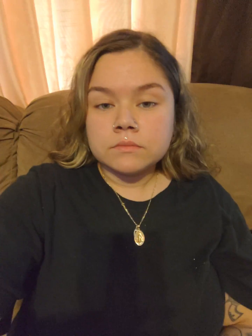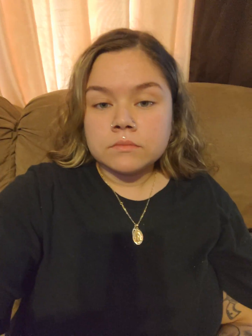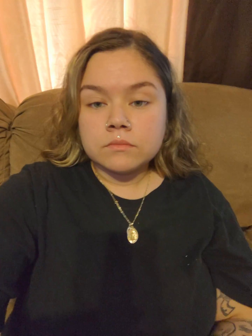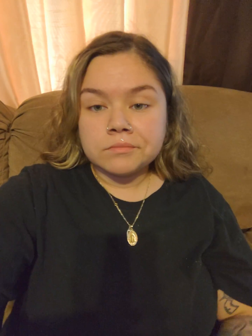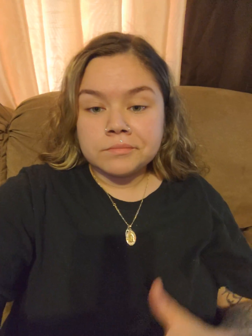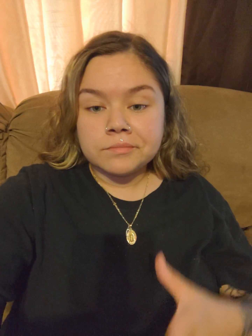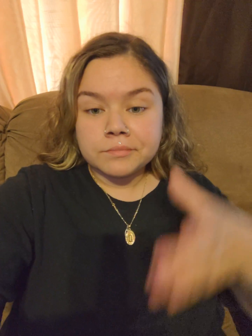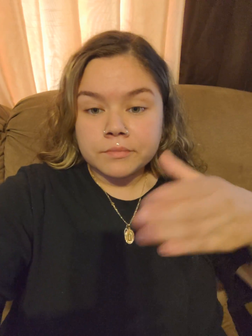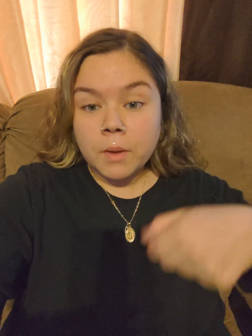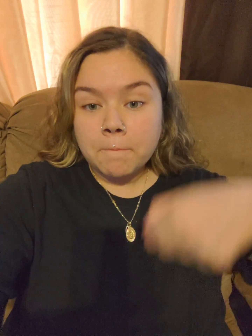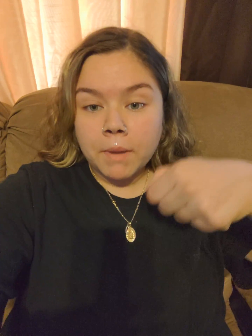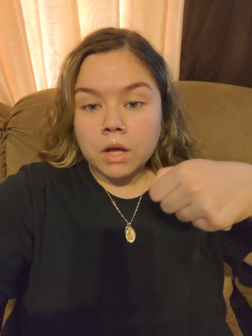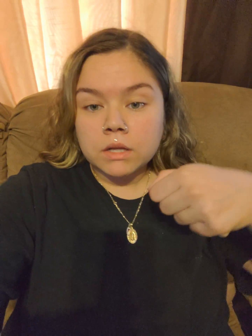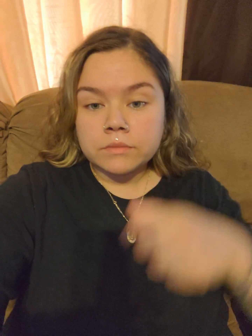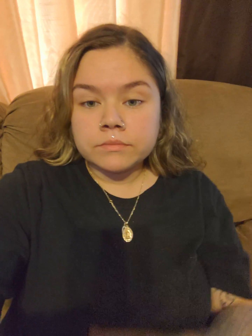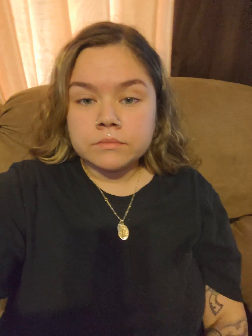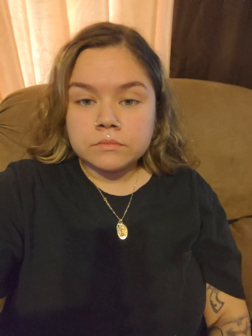bucket